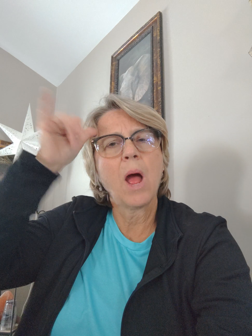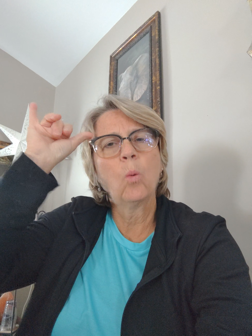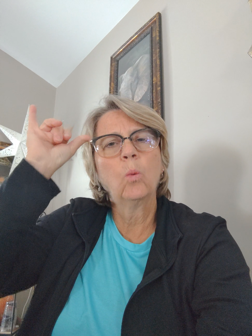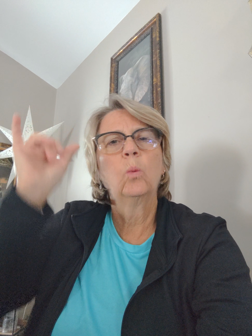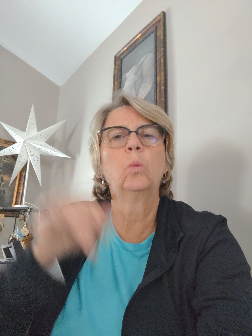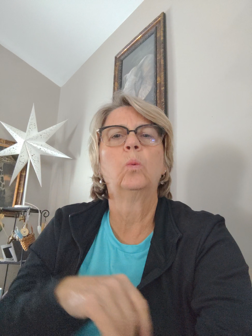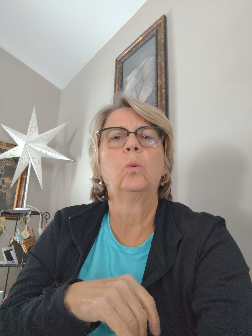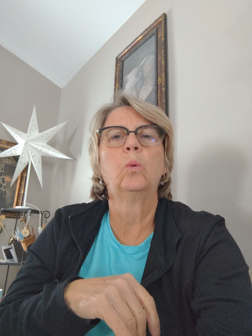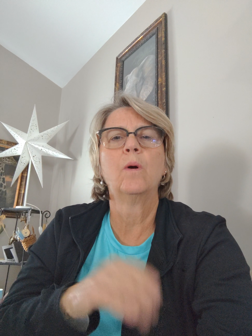cow